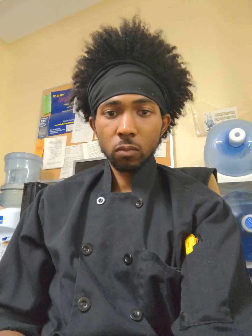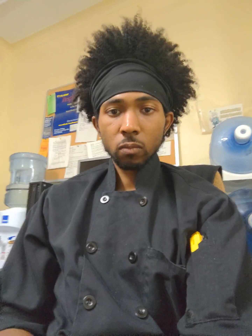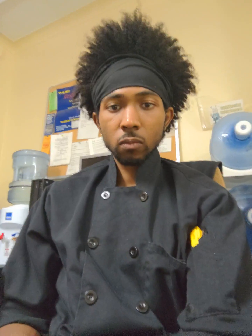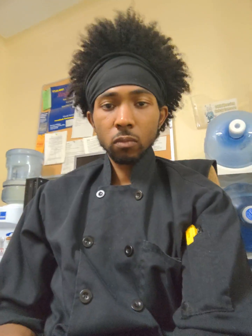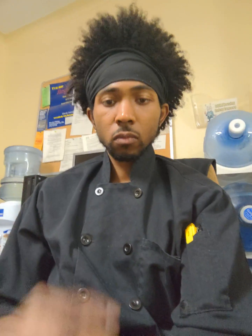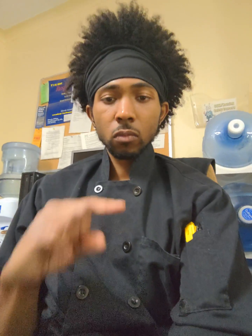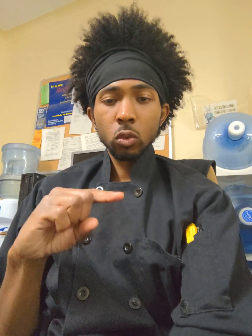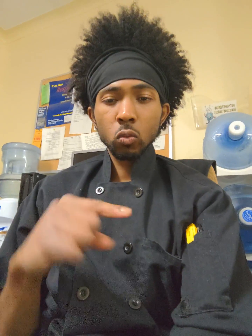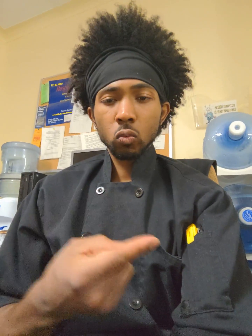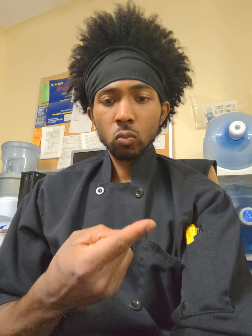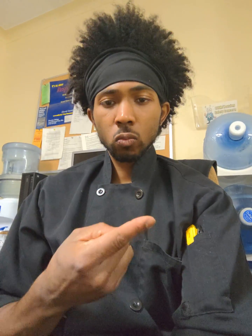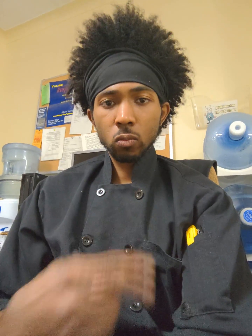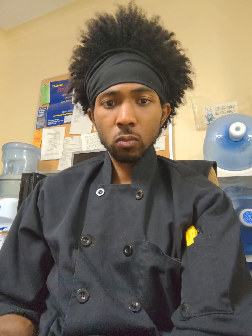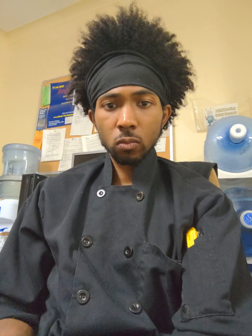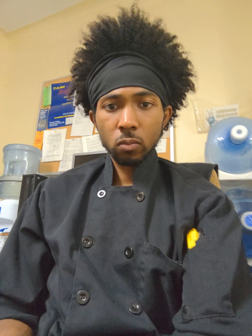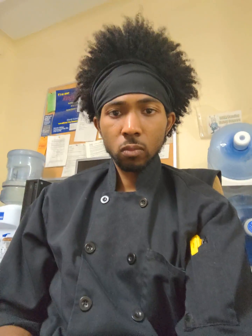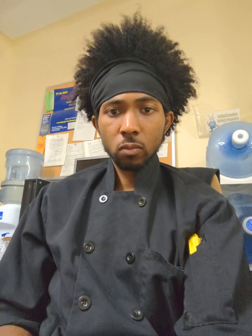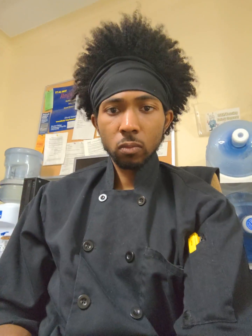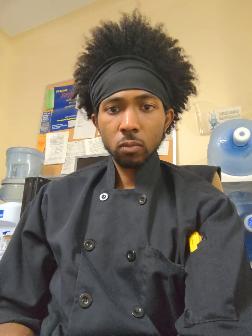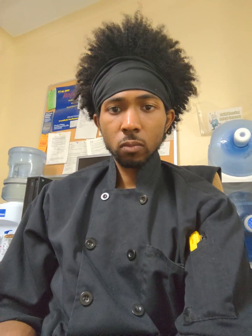hurt